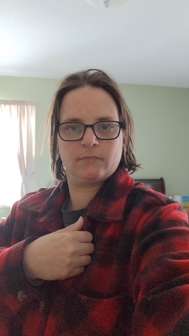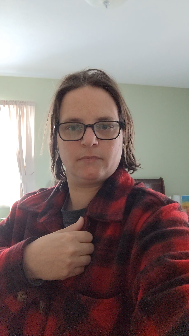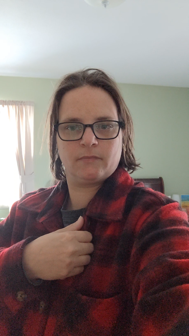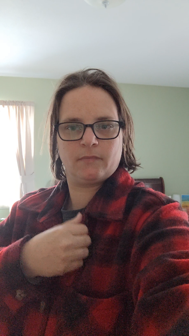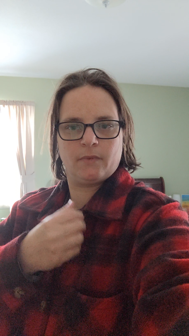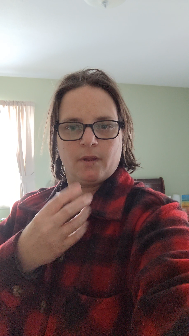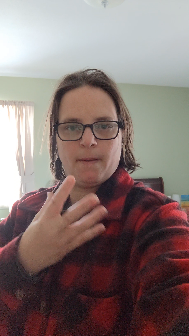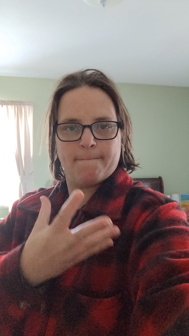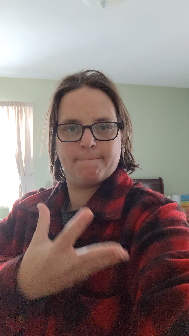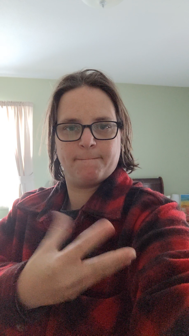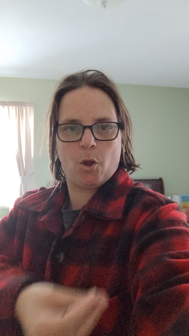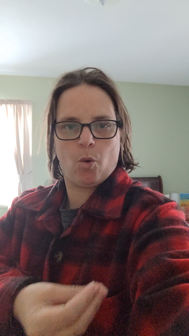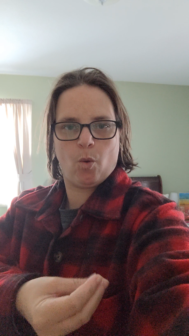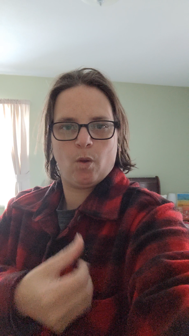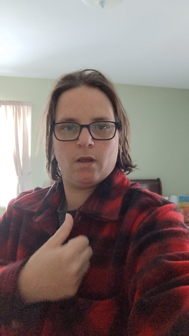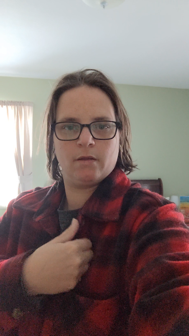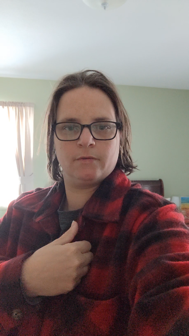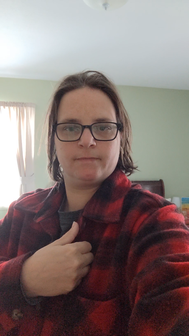poor